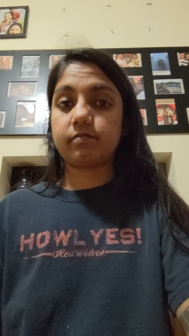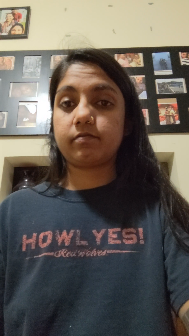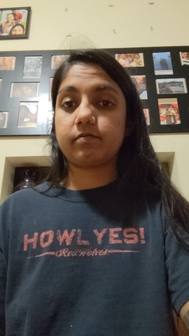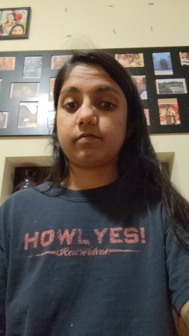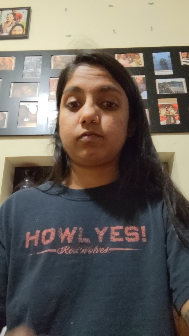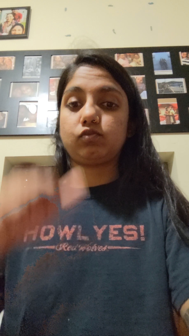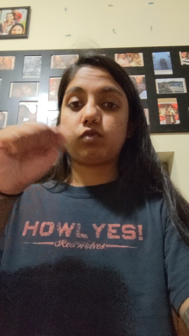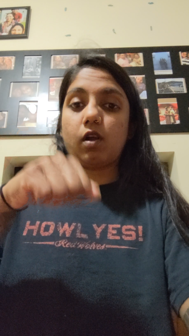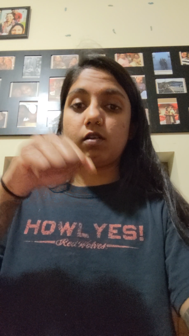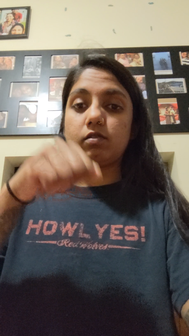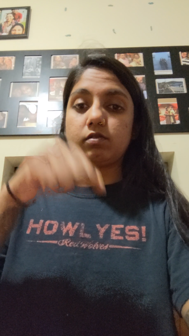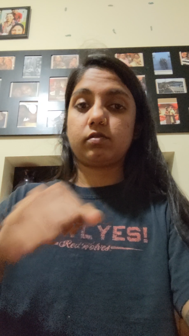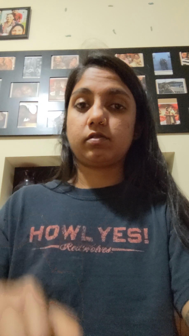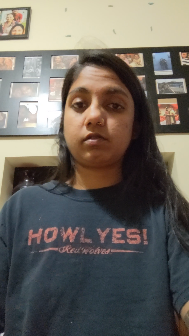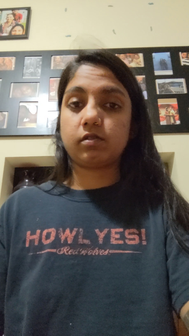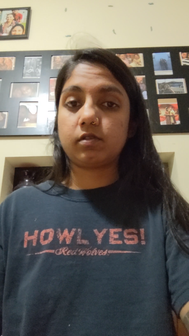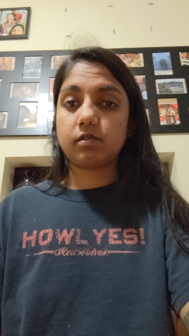rock